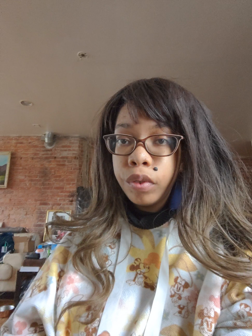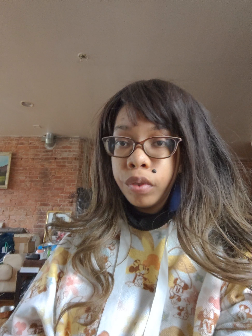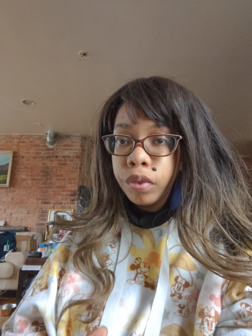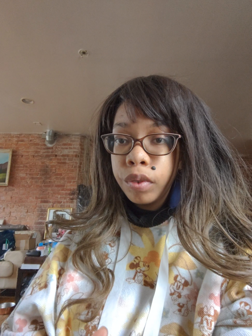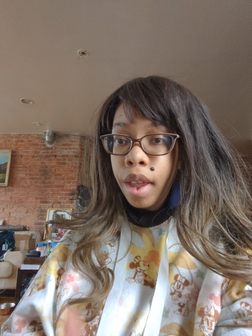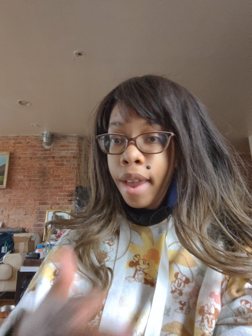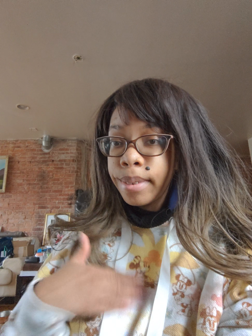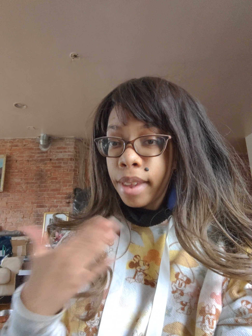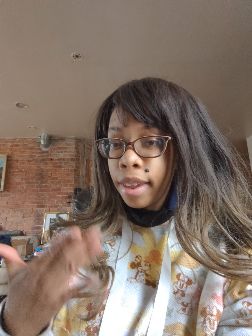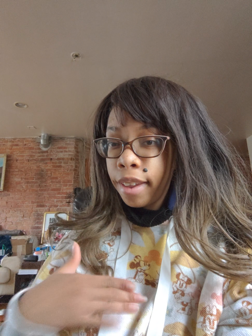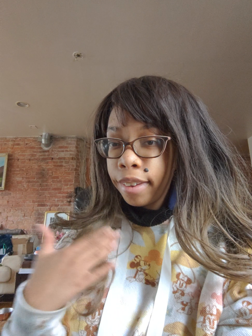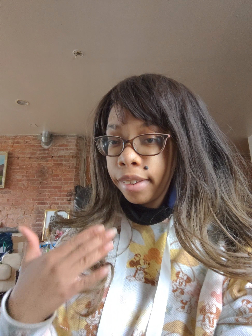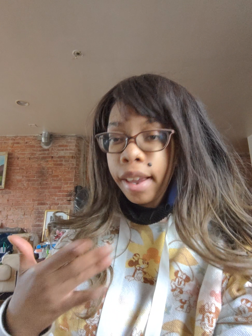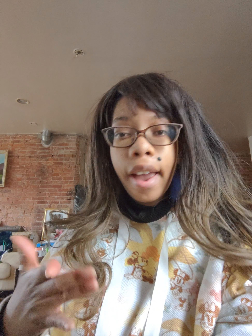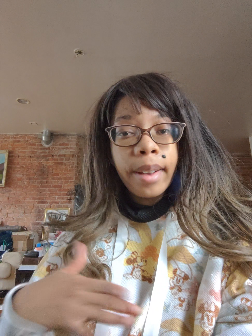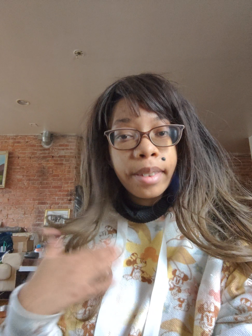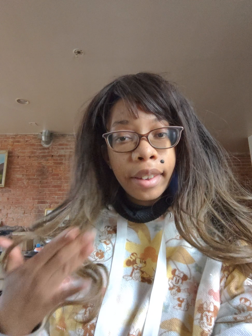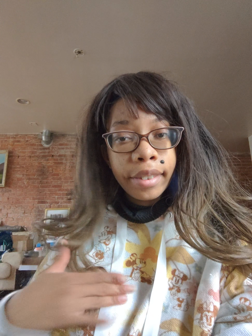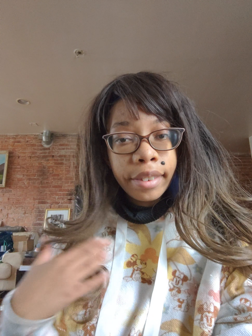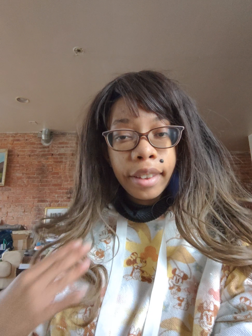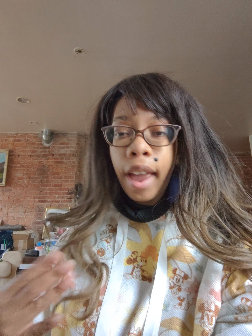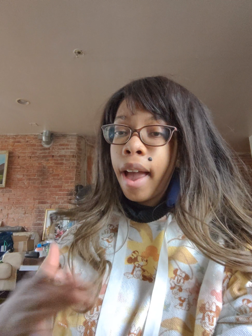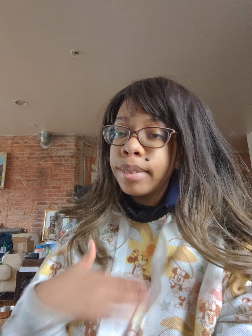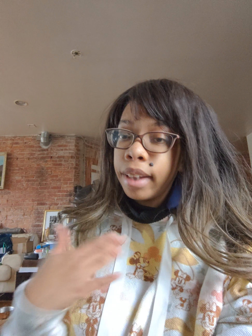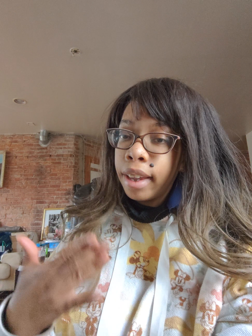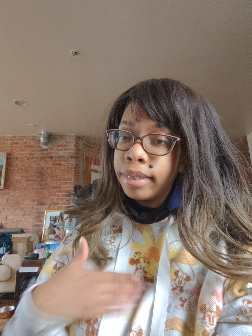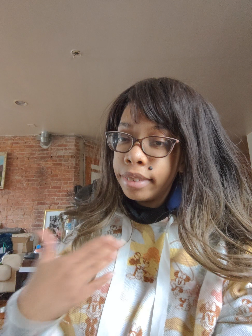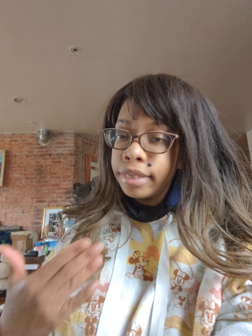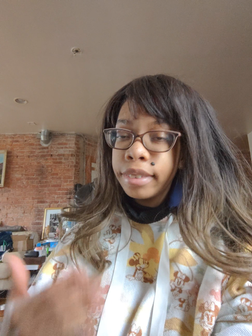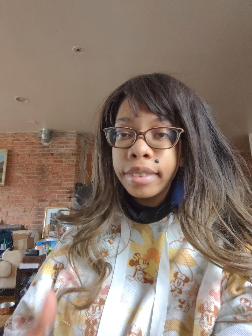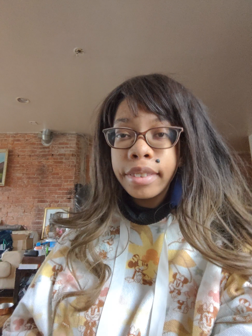happy